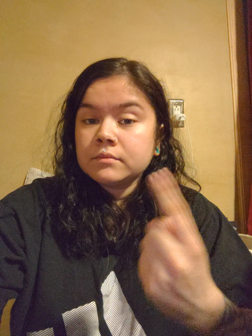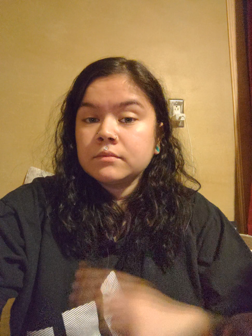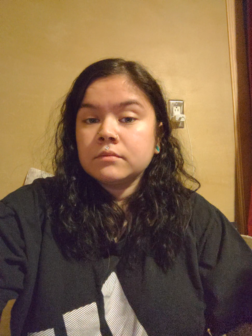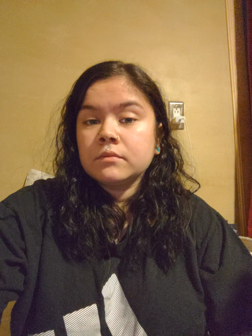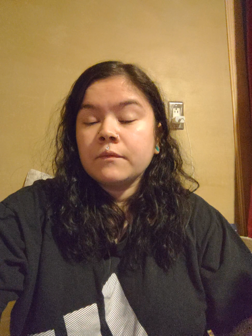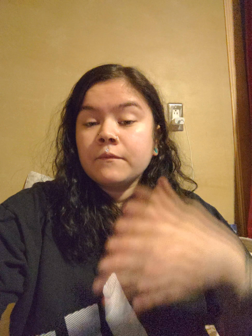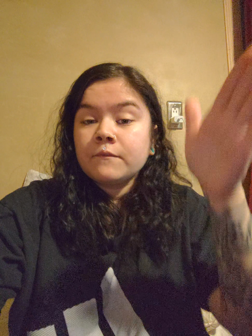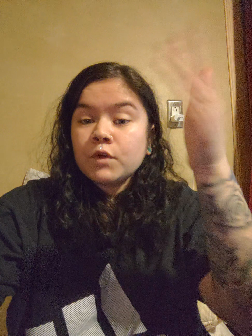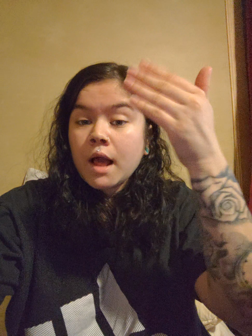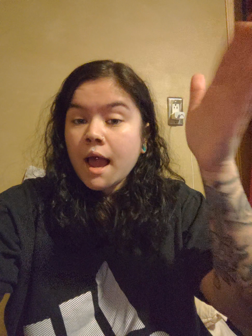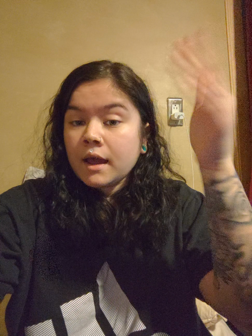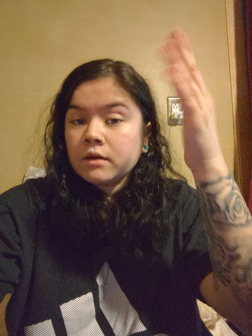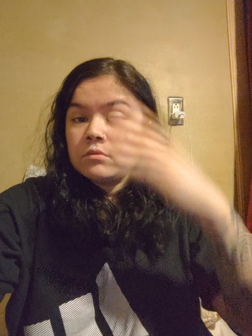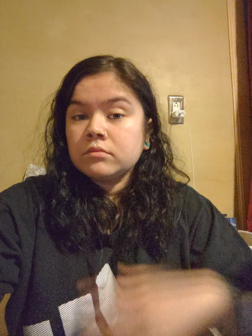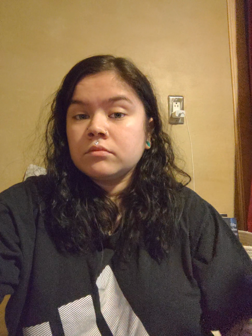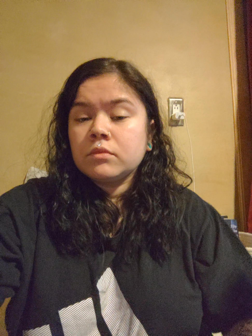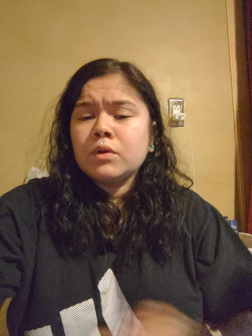flag